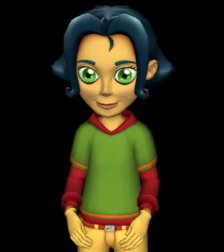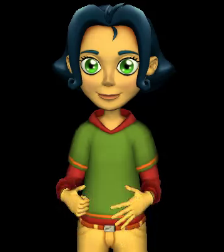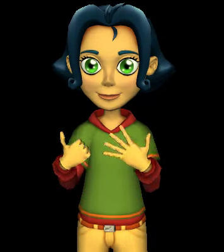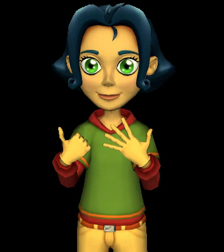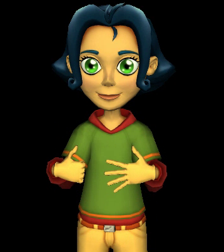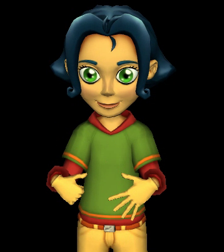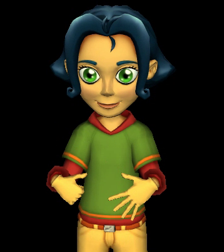16